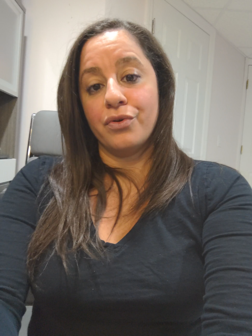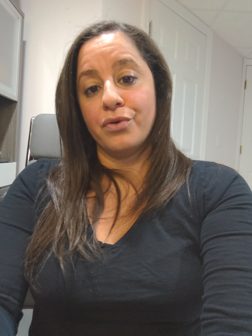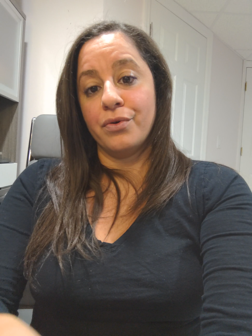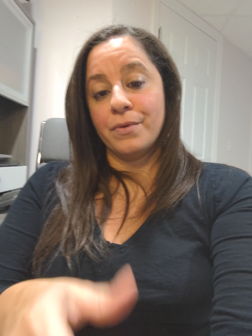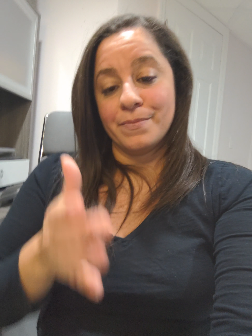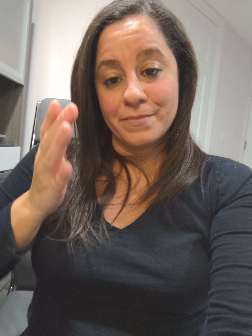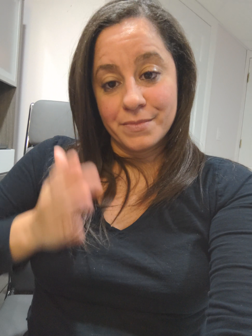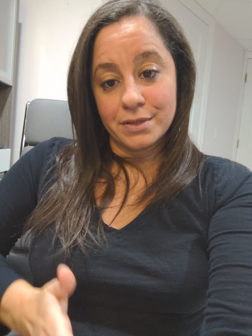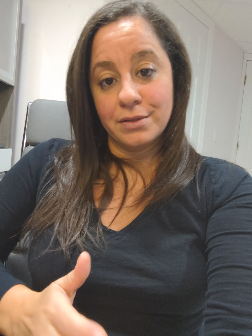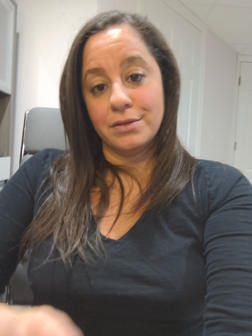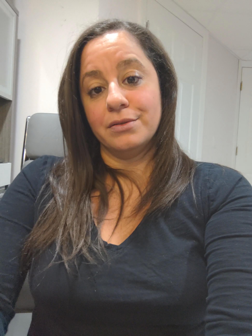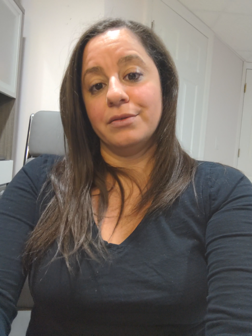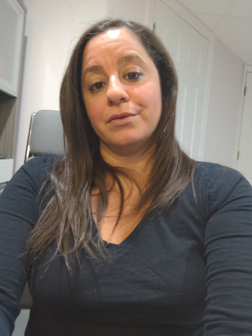beside